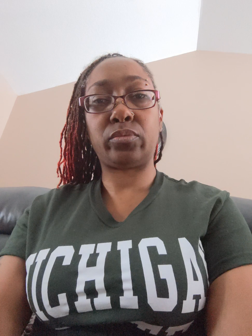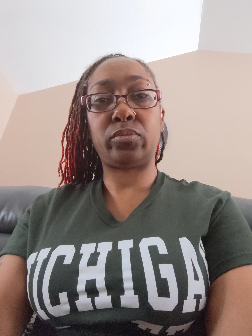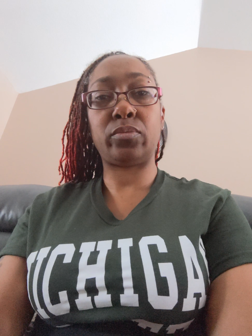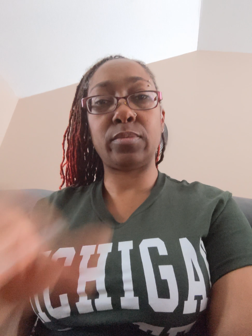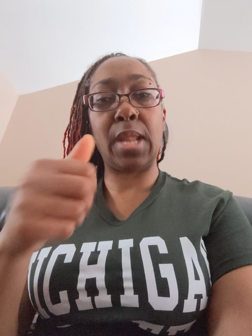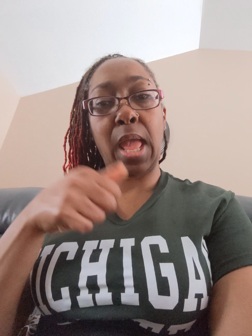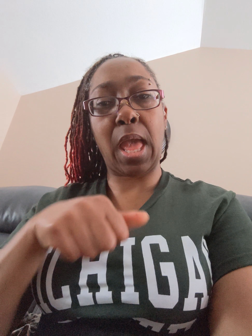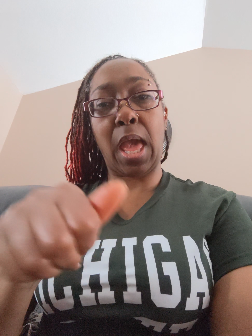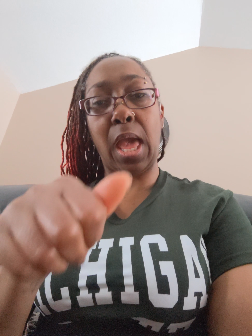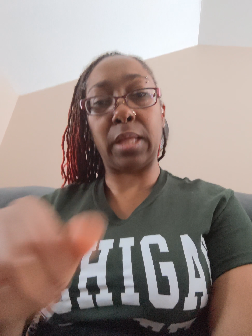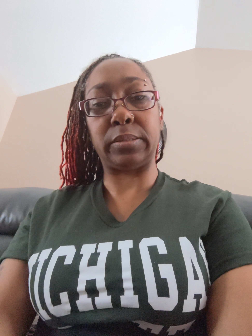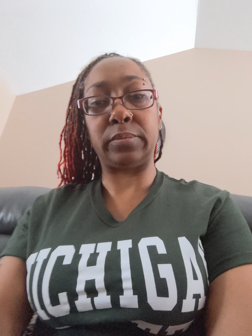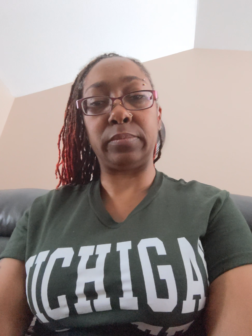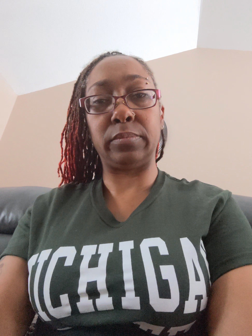hide